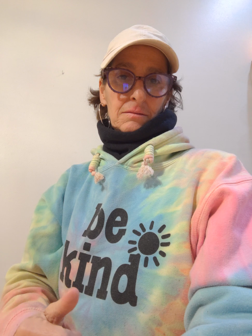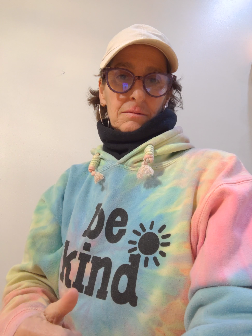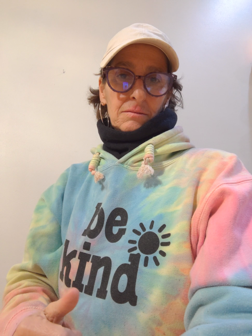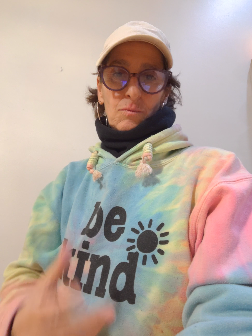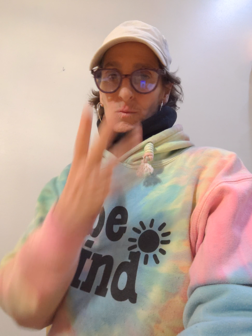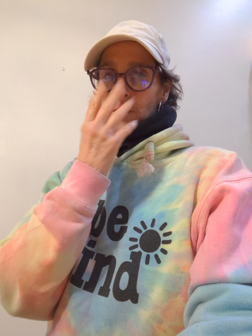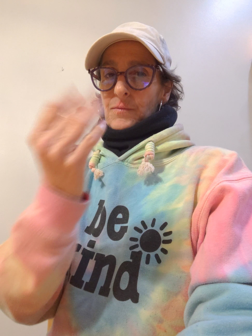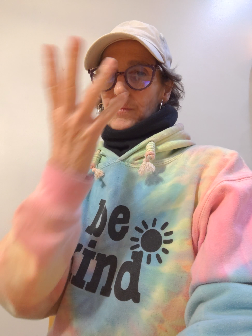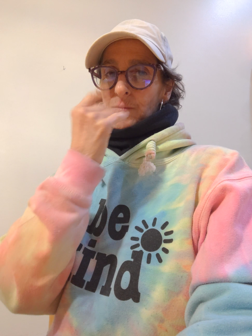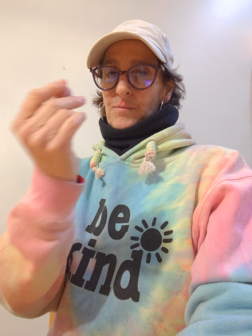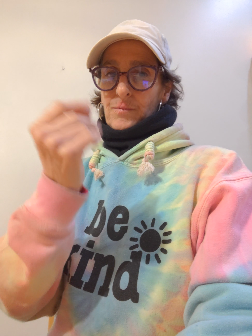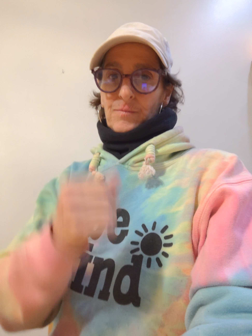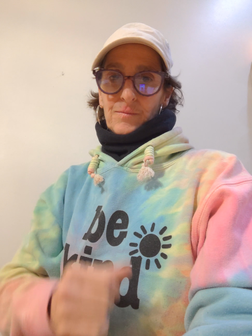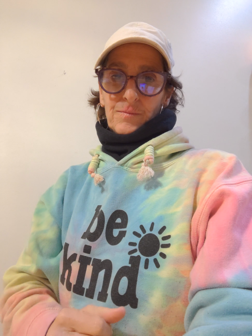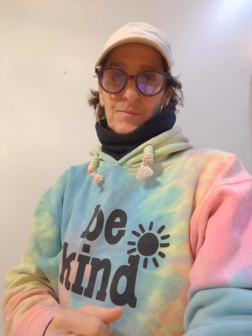wolf